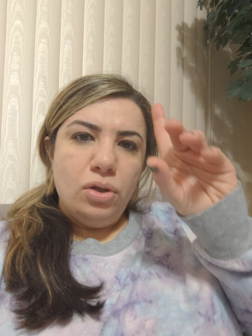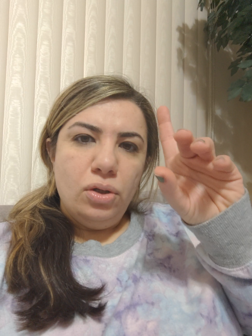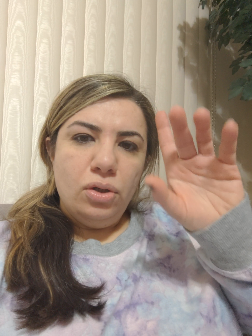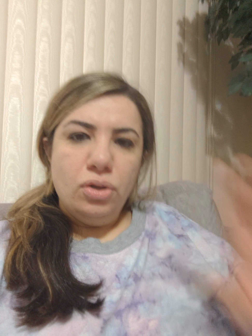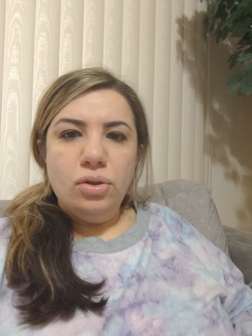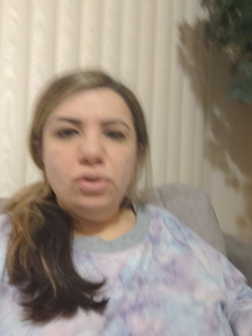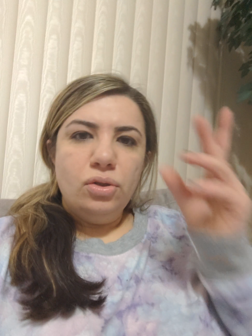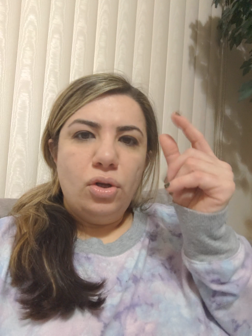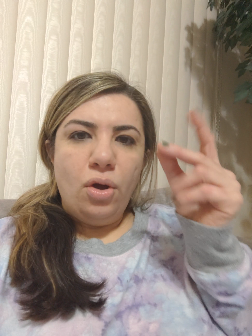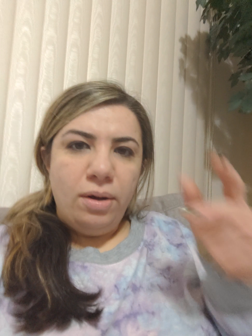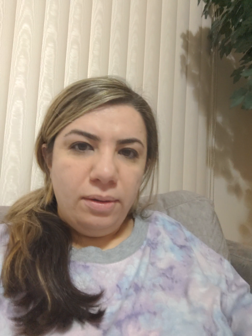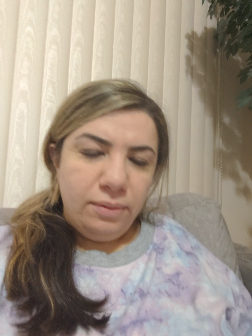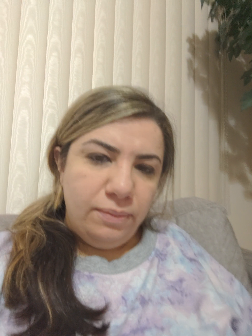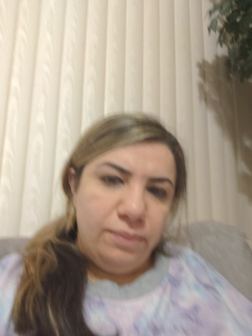dog